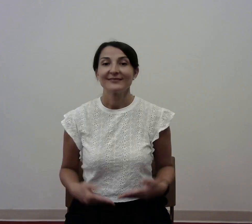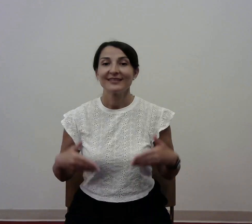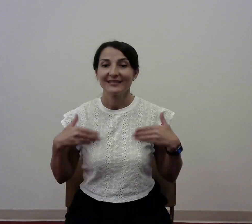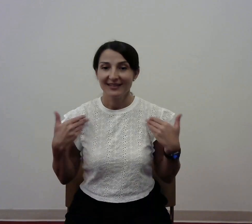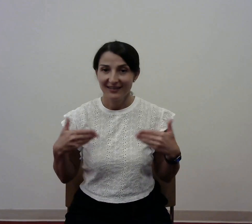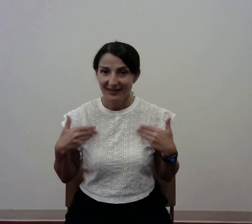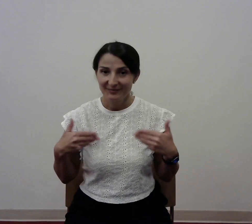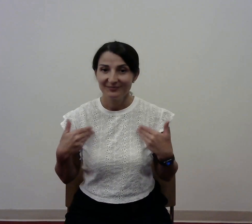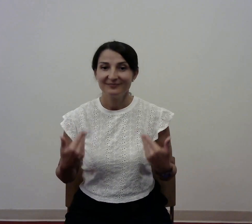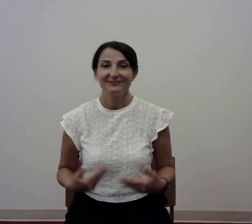salam